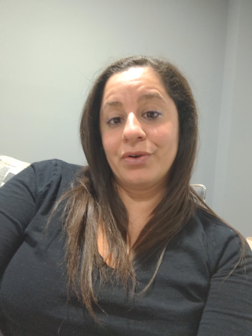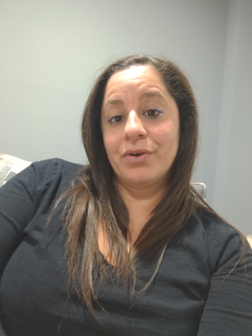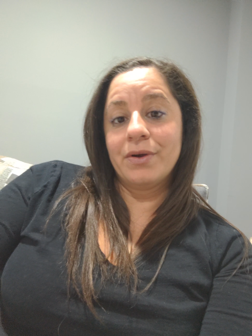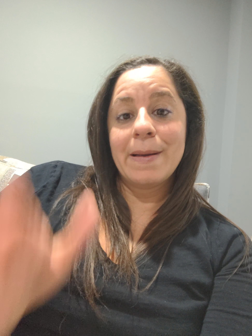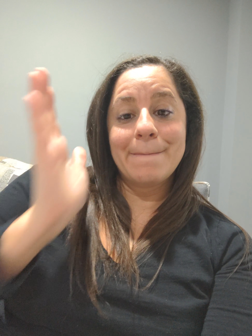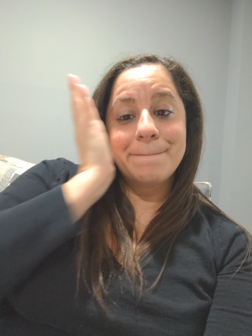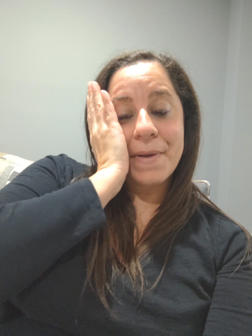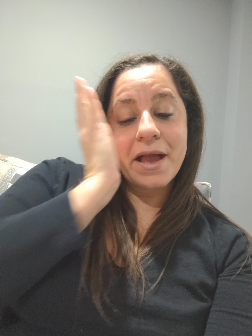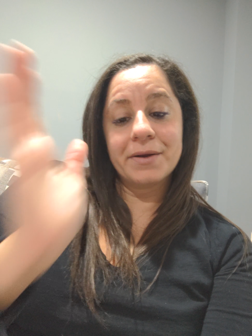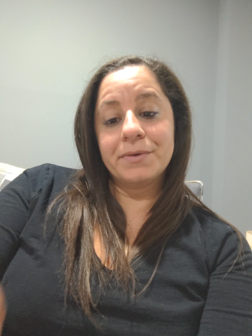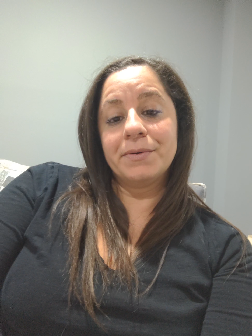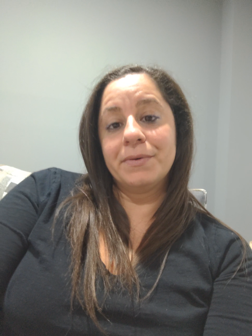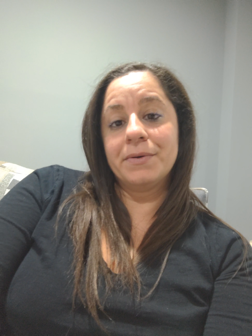bed